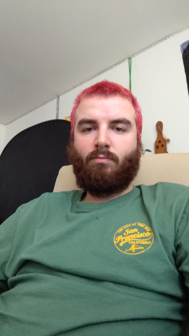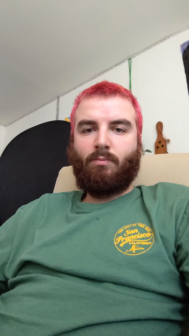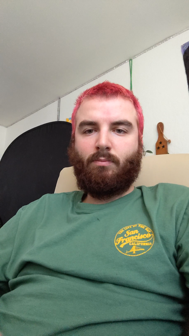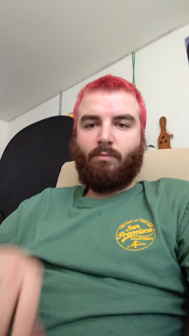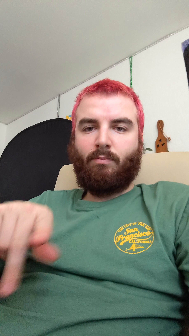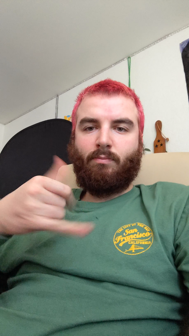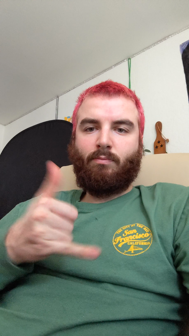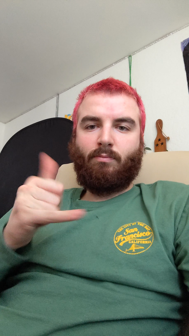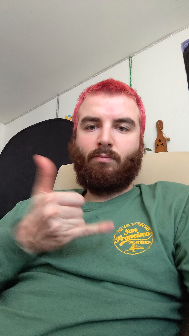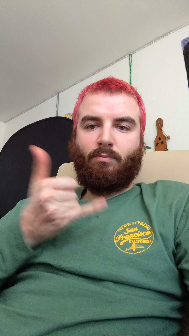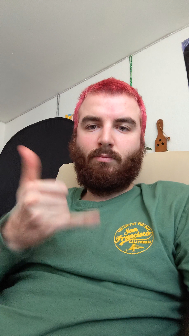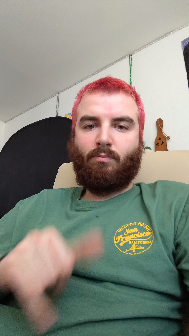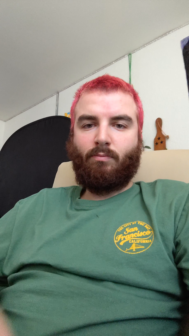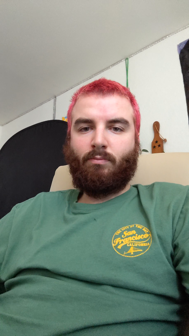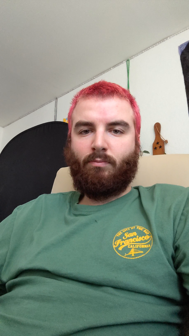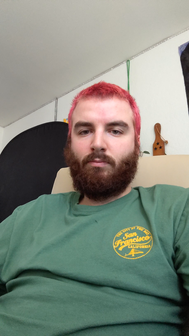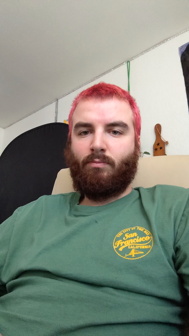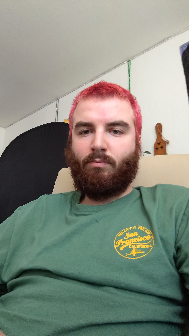party